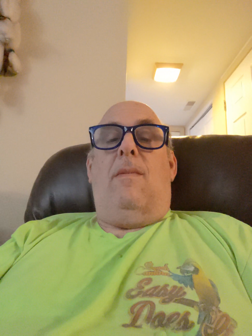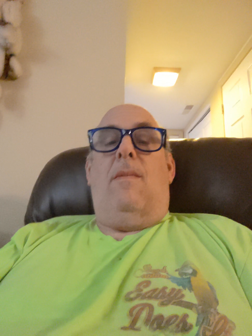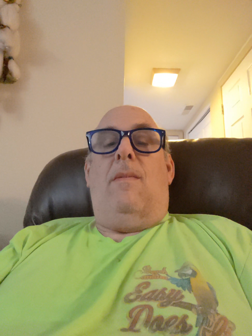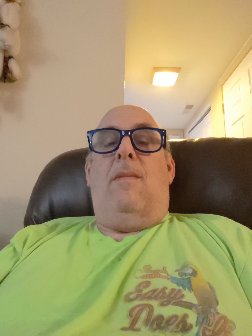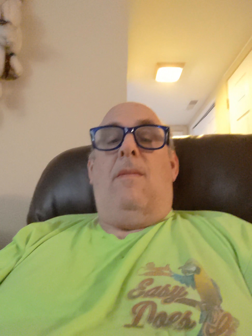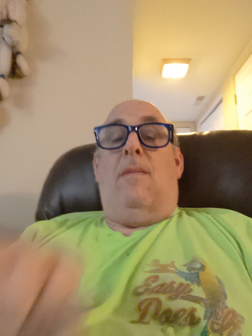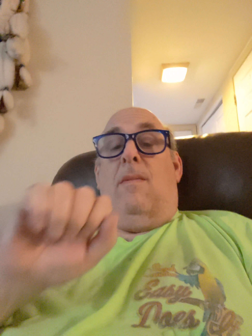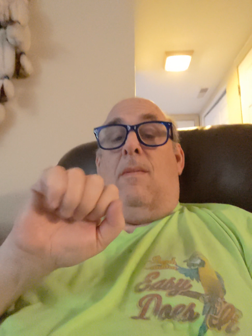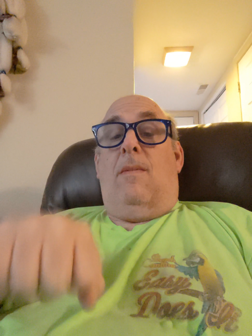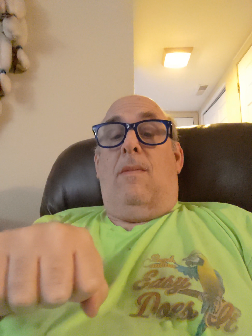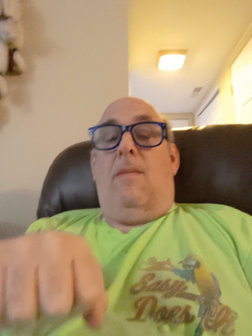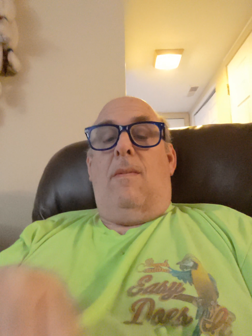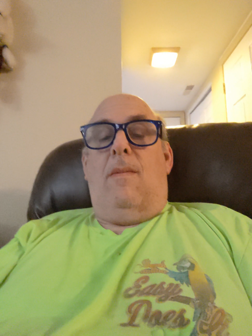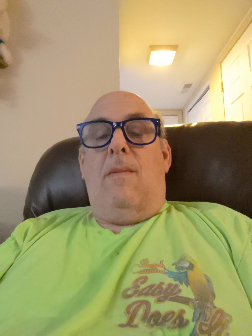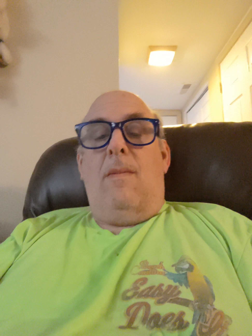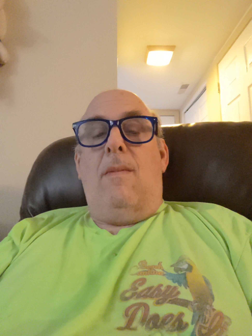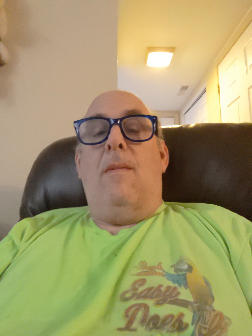can